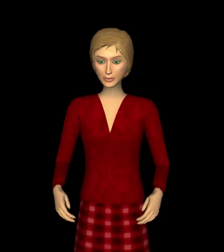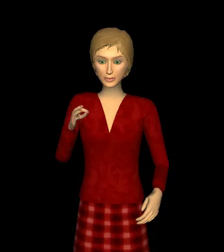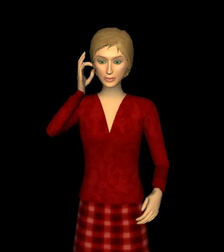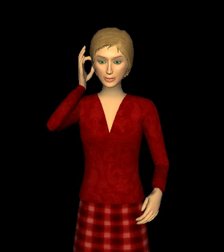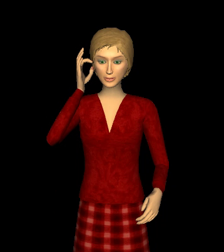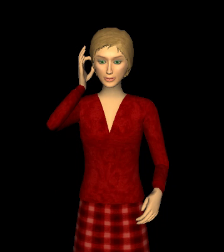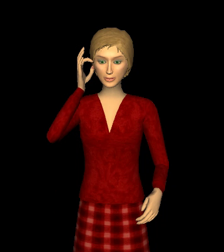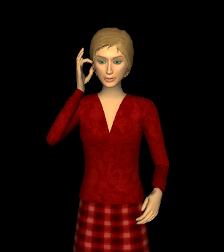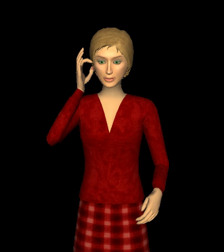أذن